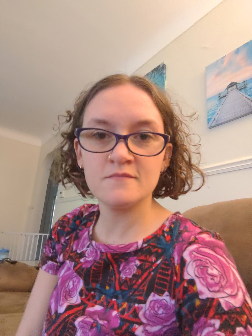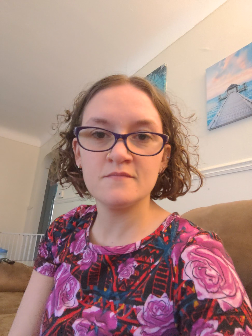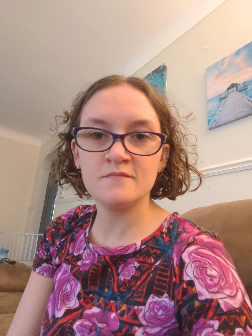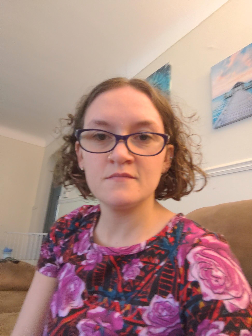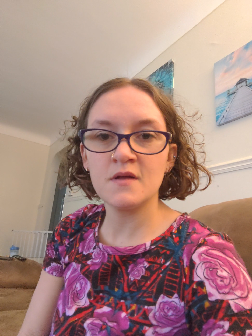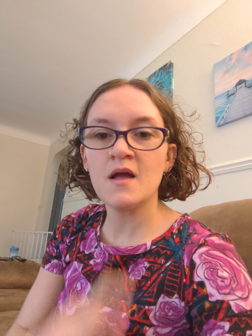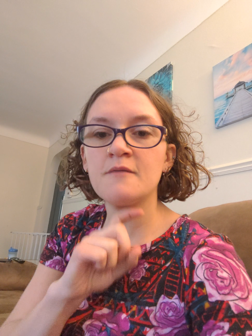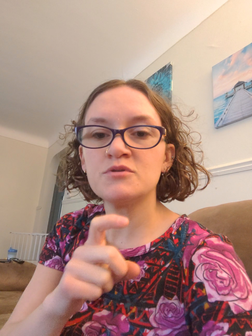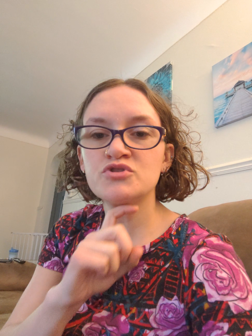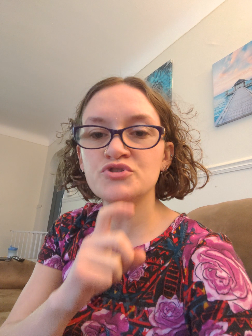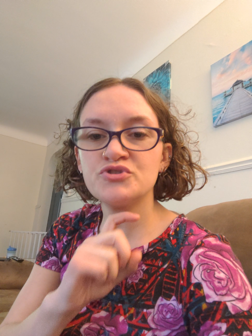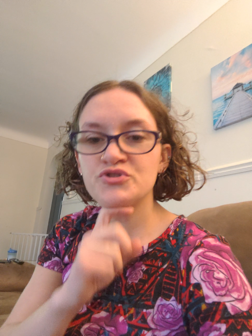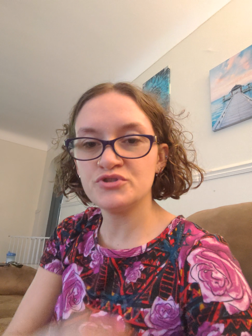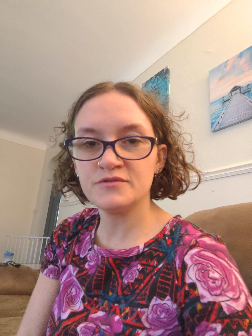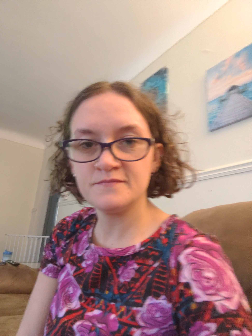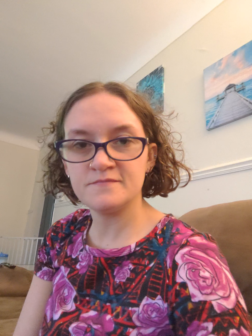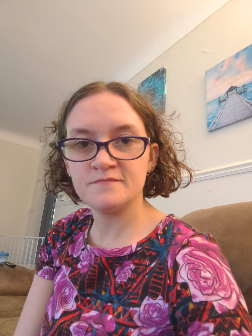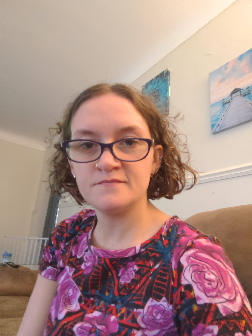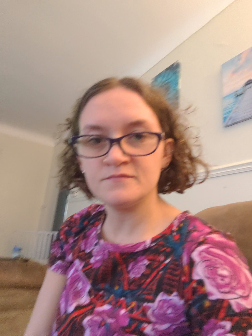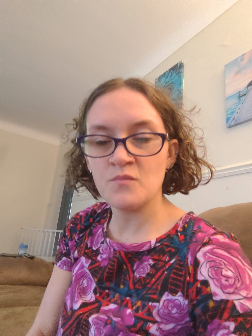garbage